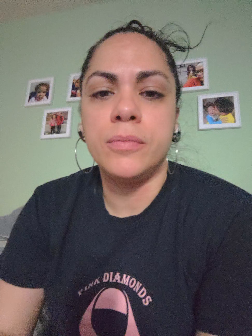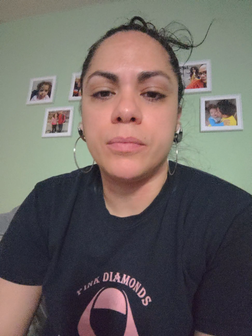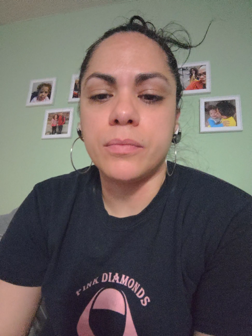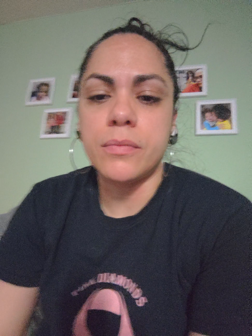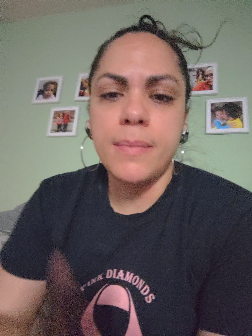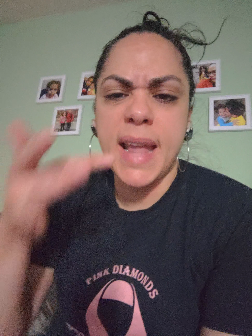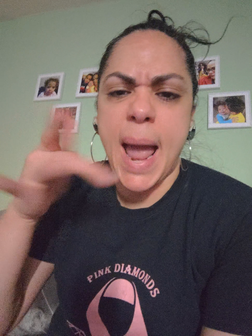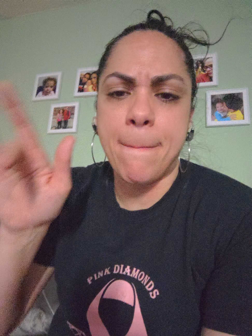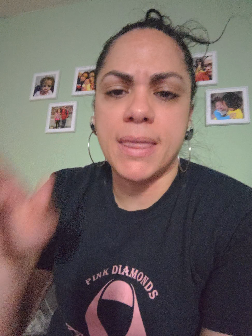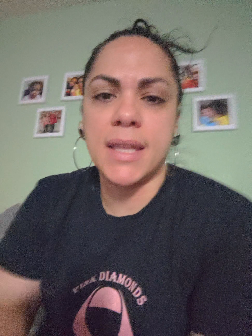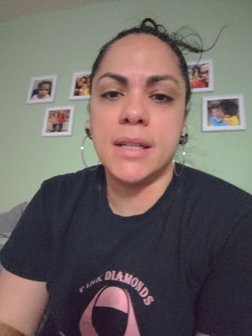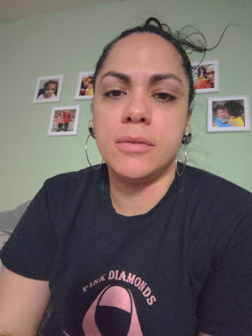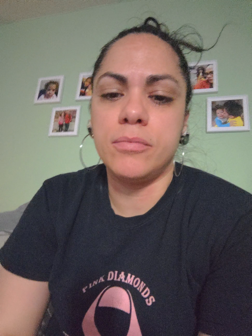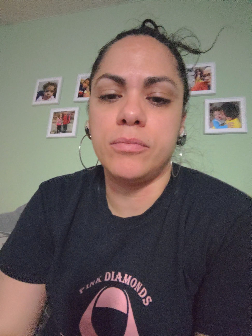empty